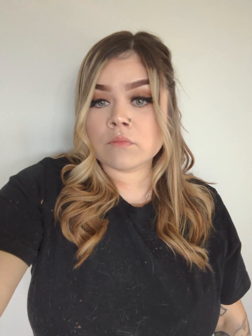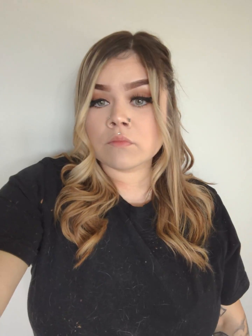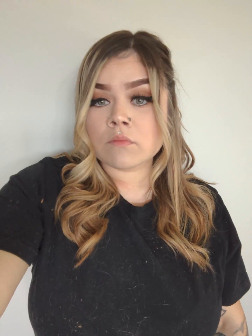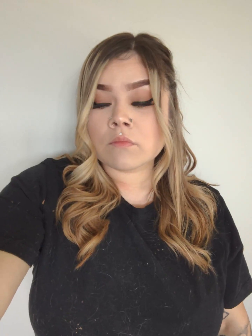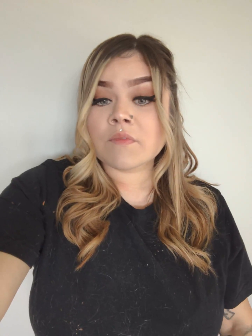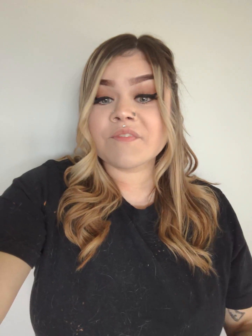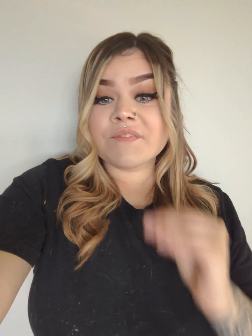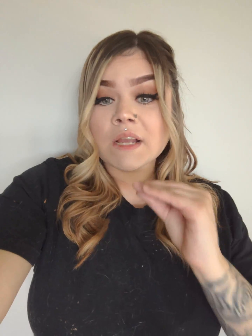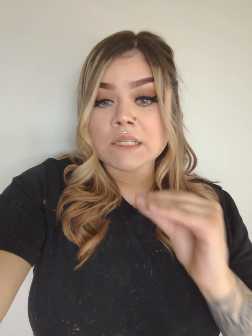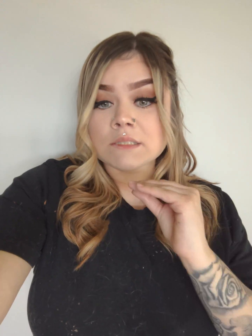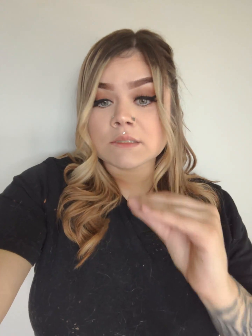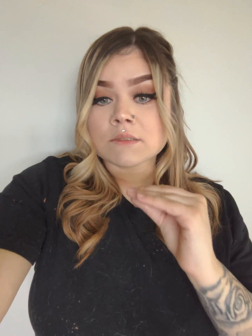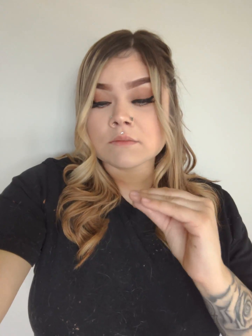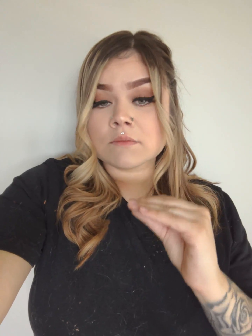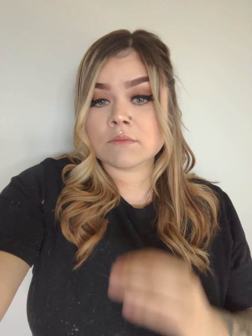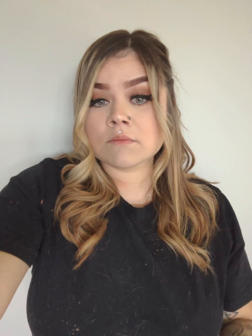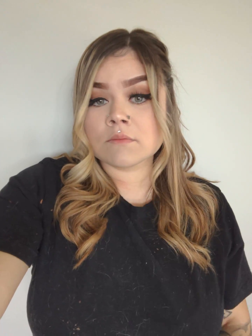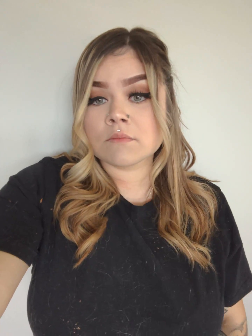fix